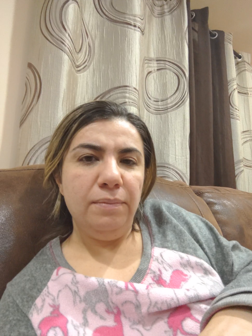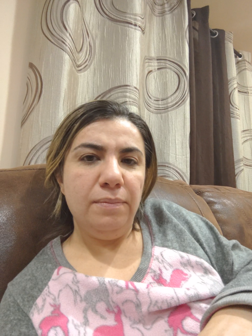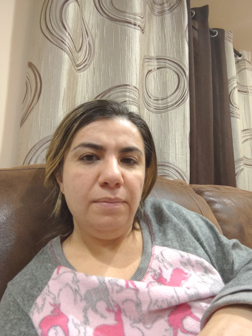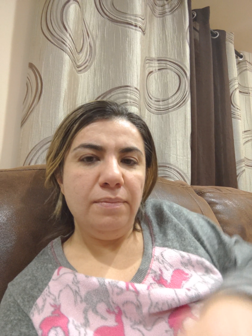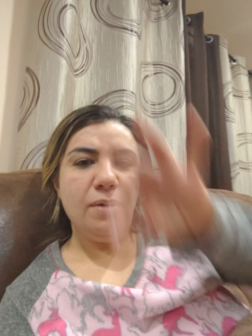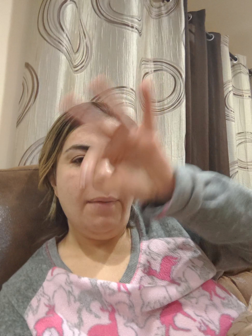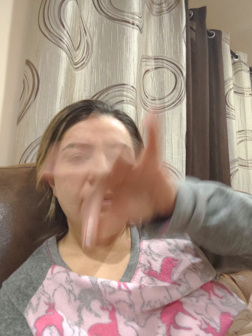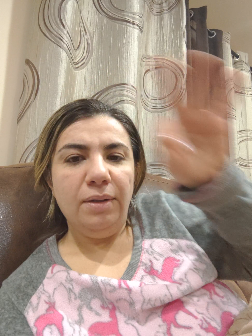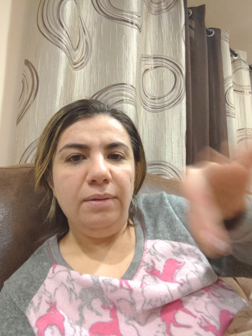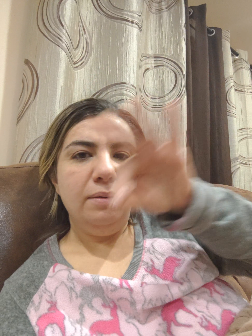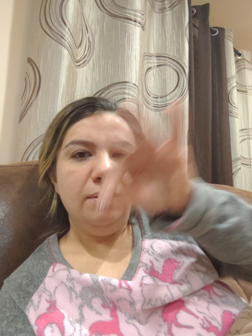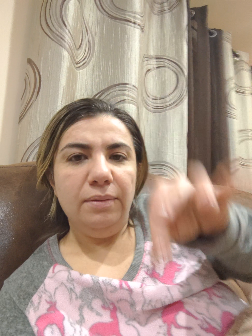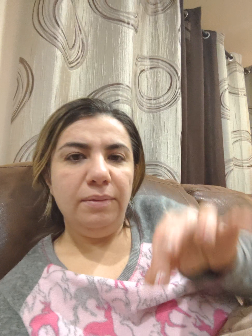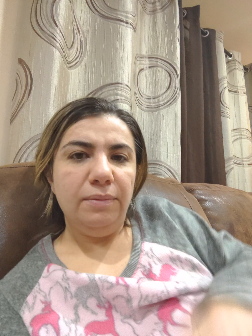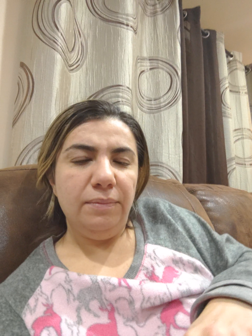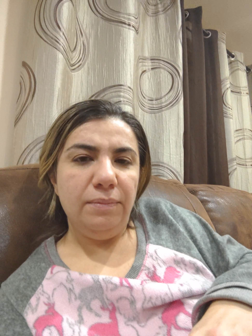french fries